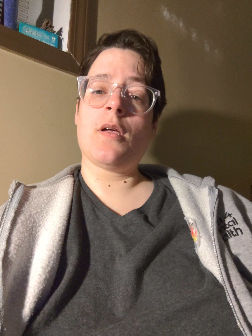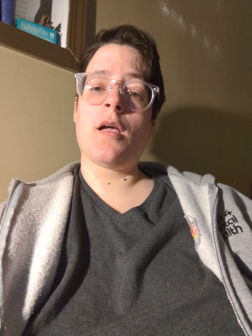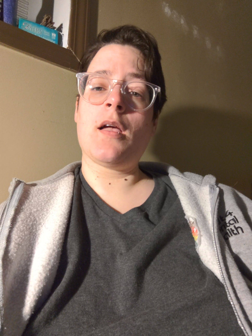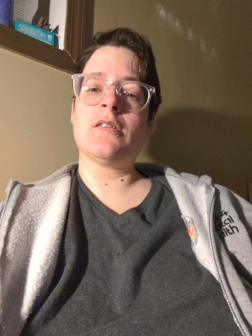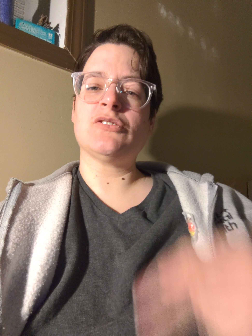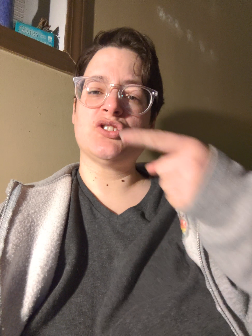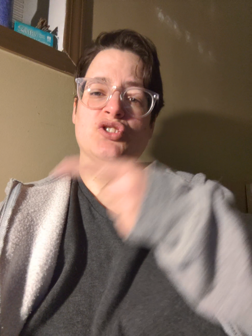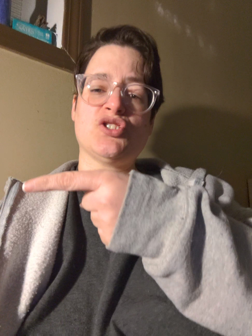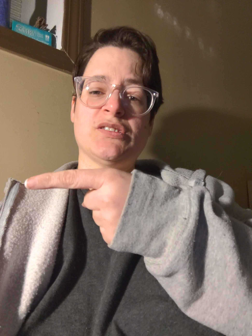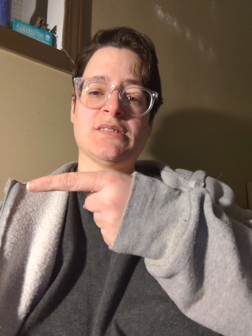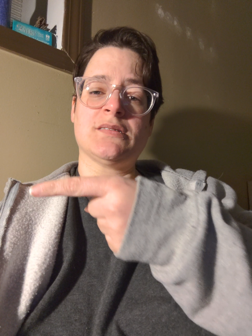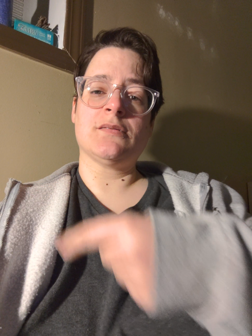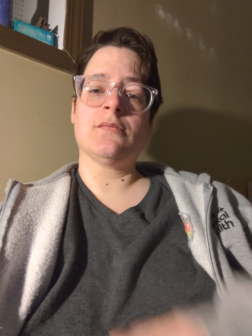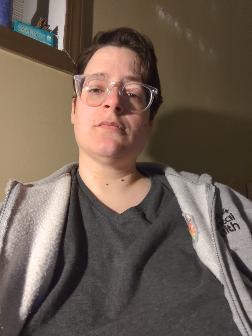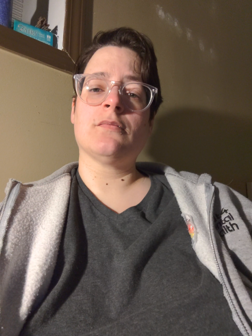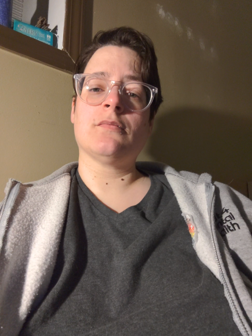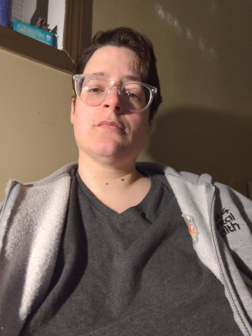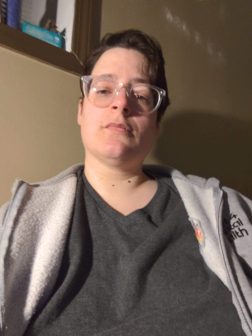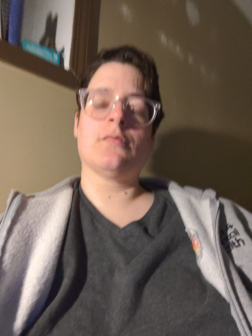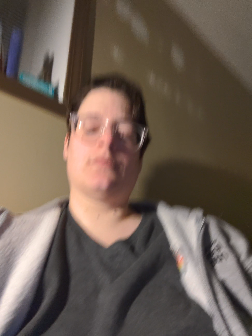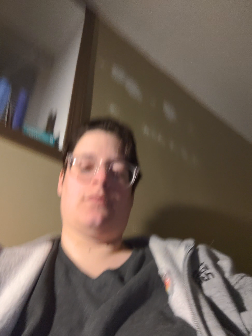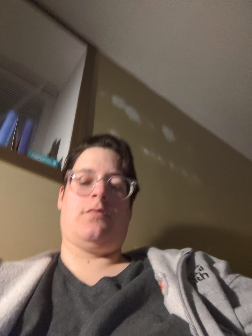he/she/it